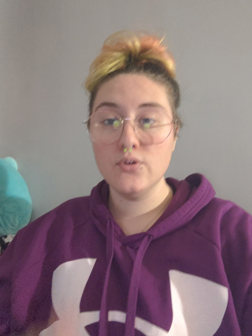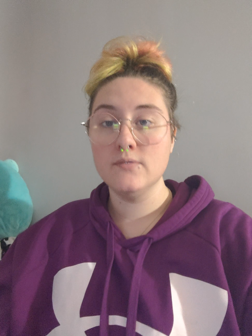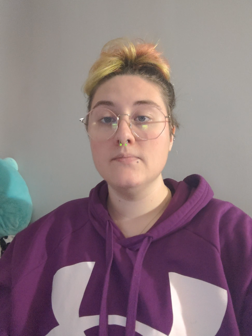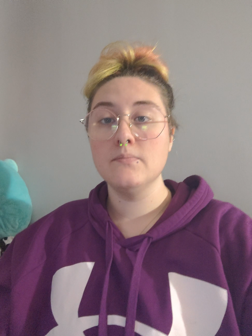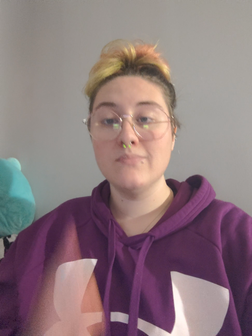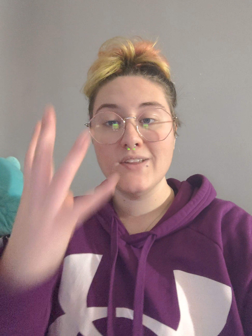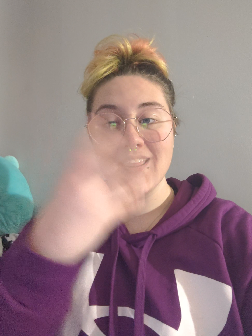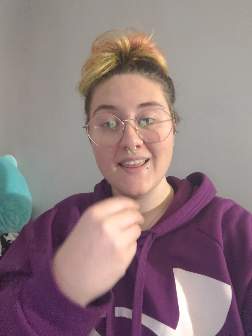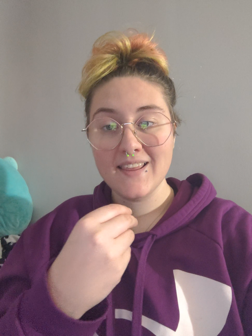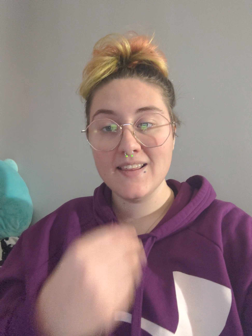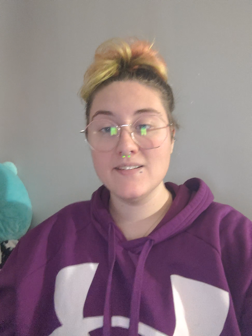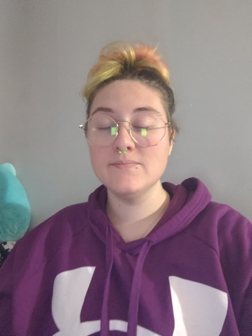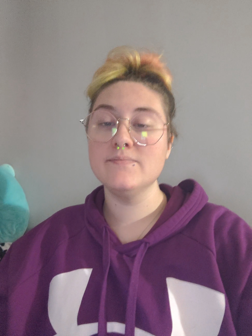pretty